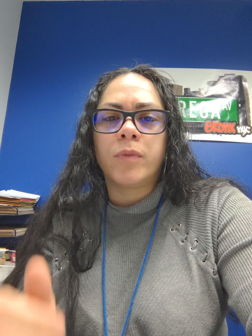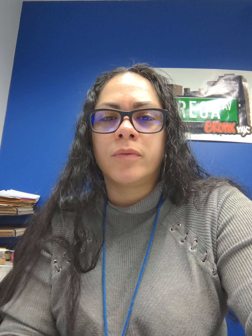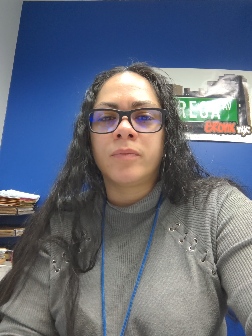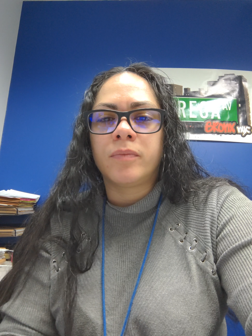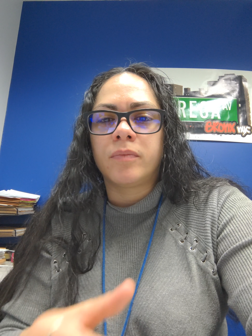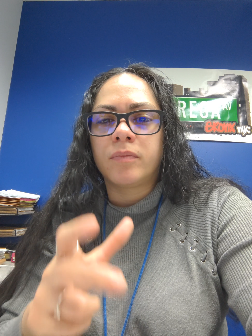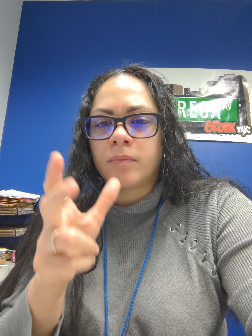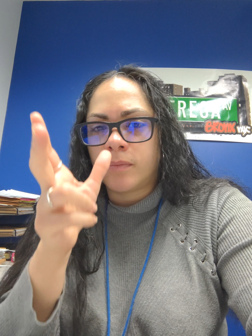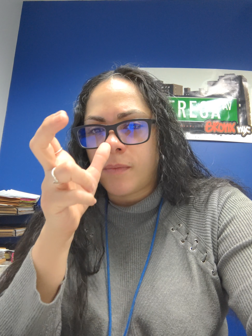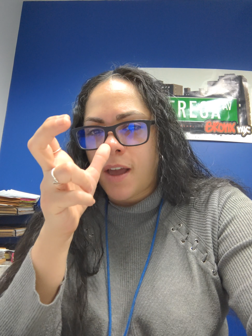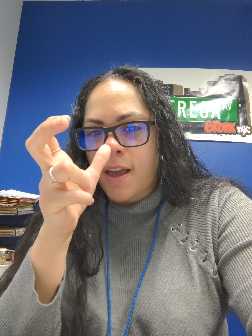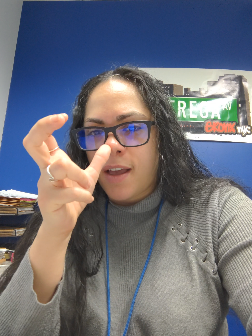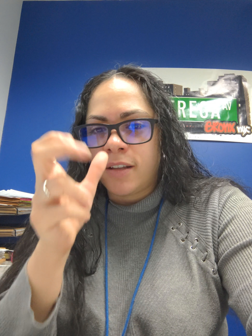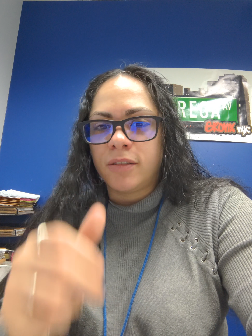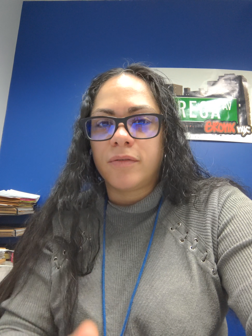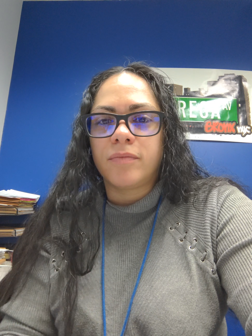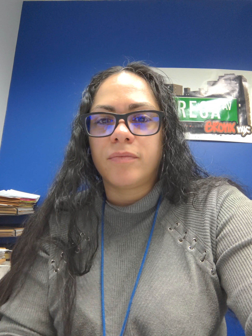bug